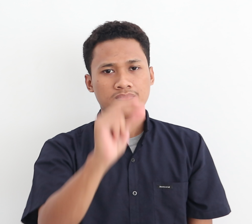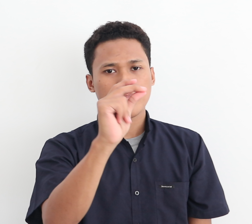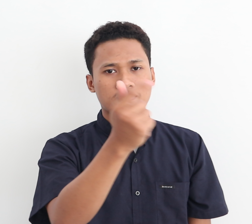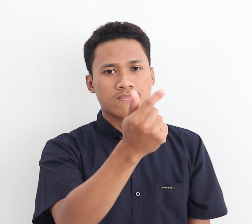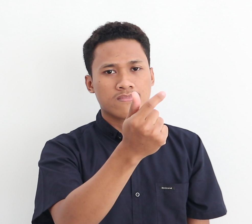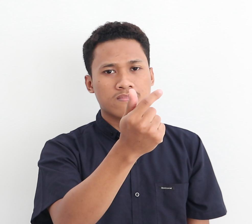R